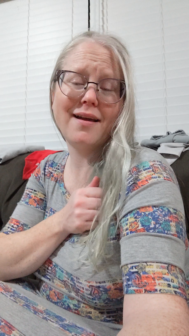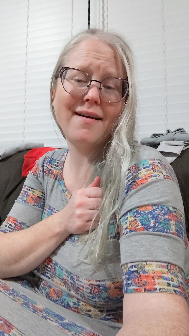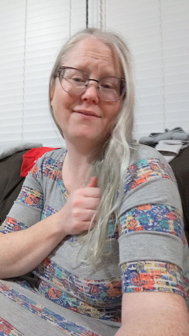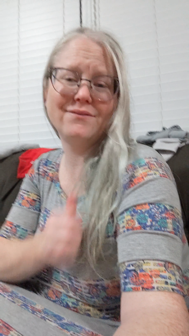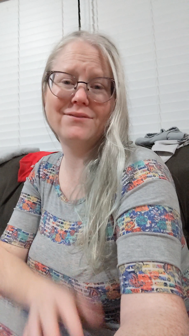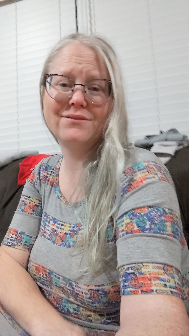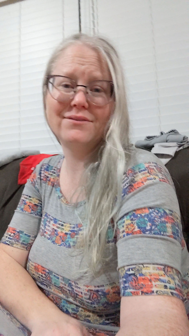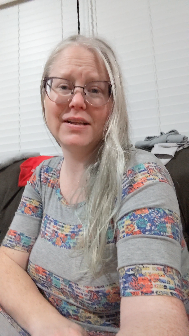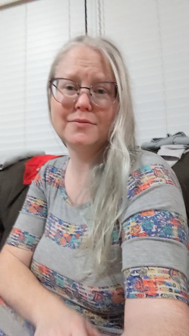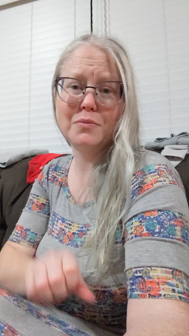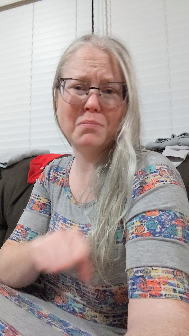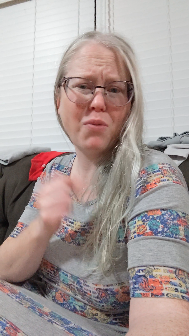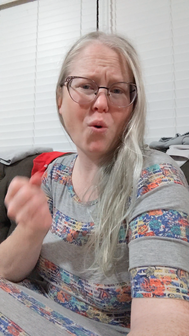broken